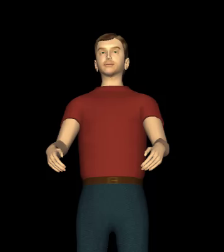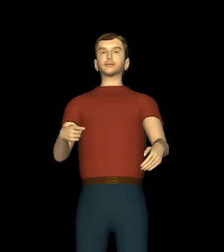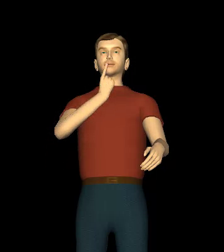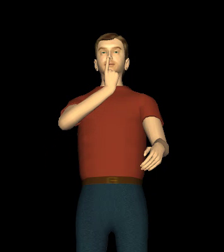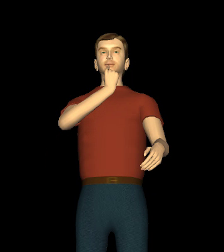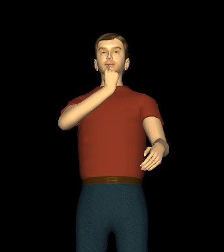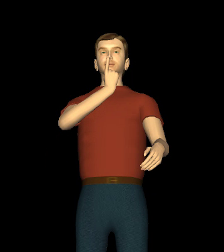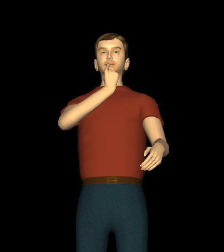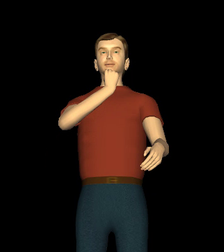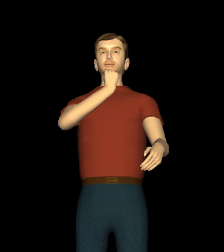أحمر